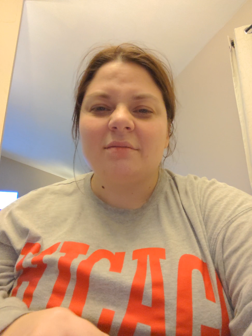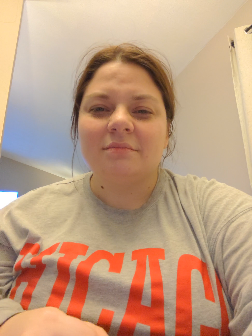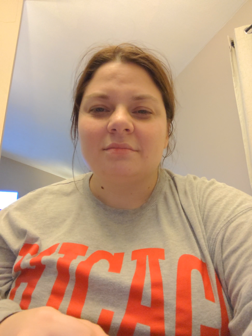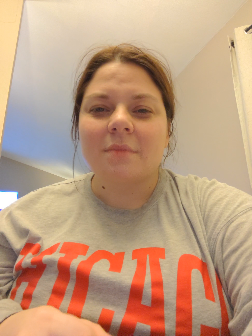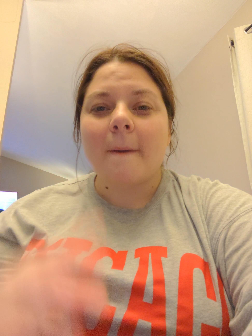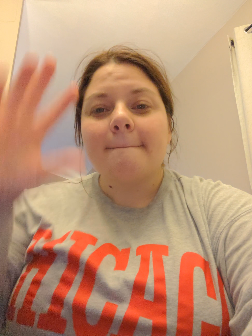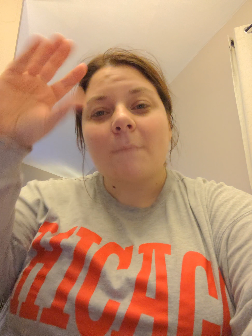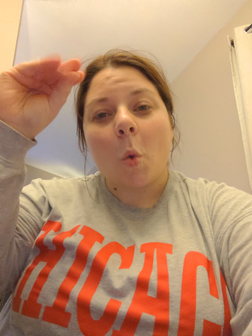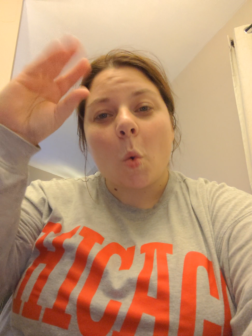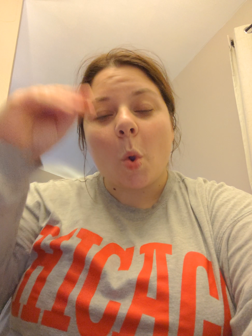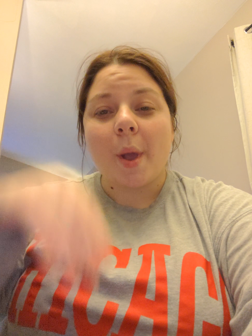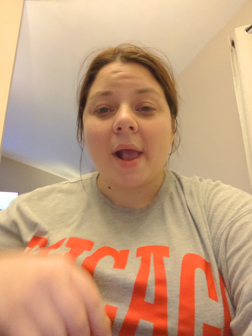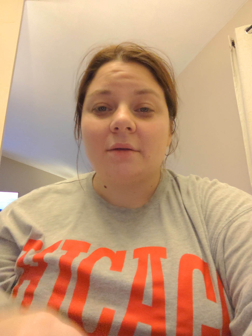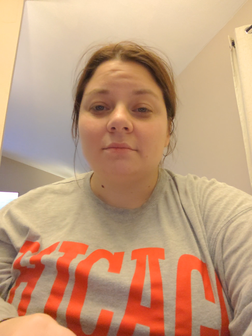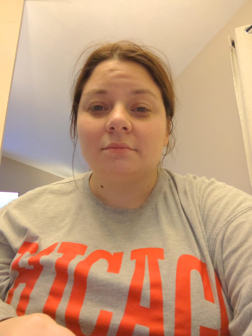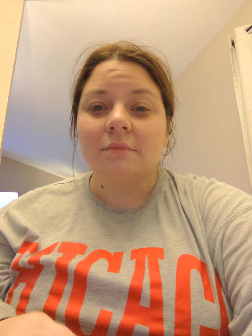boy